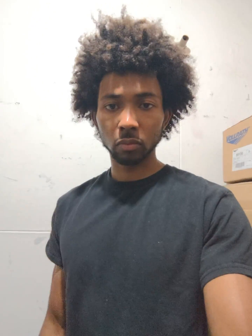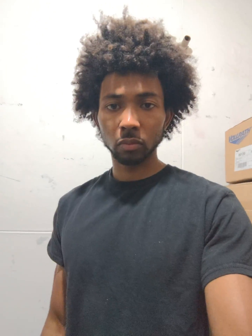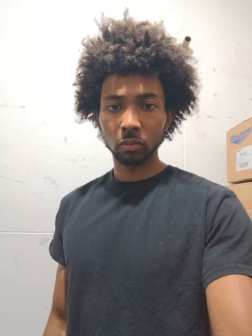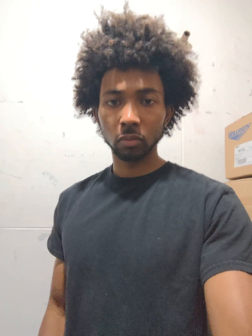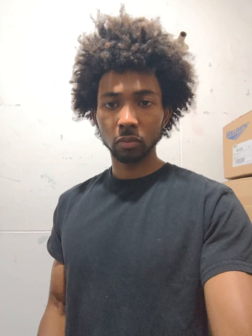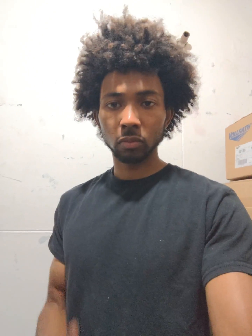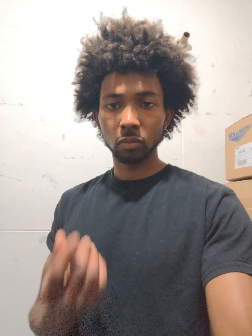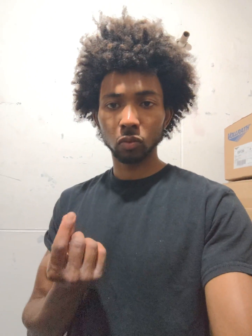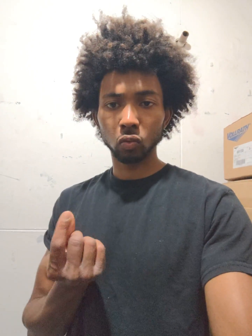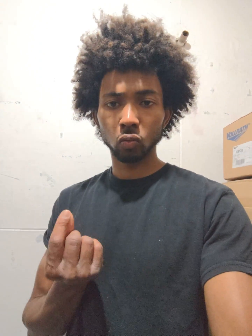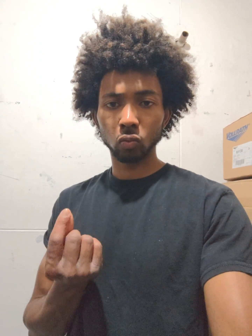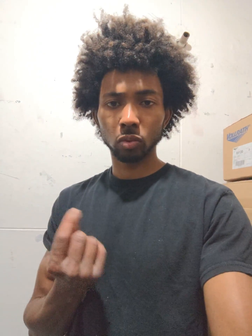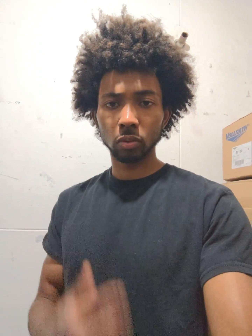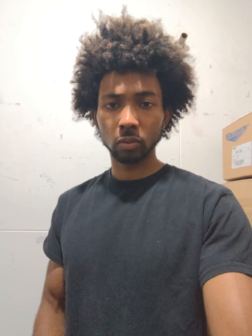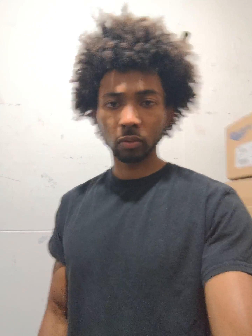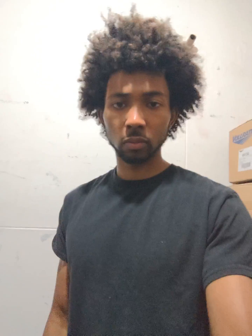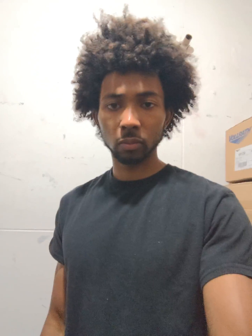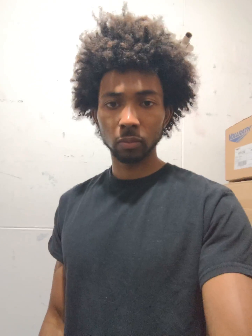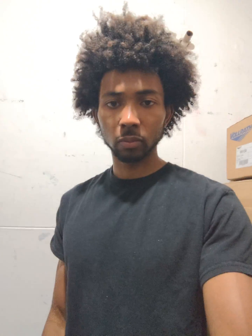do